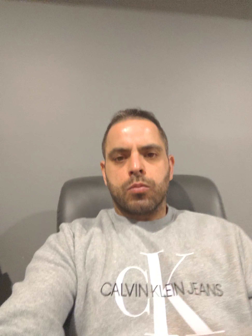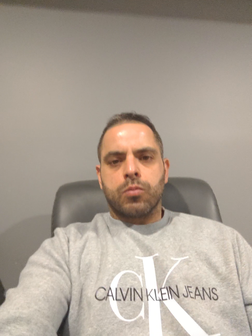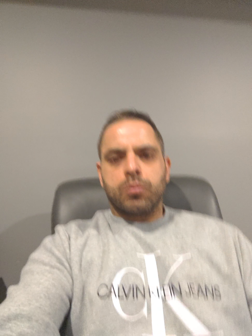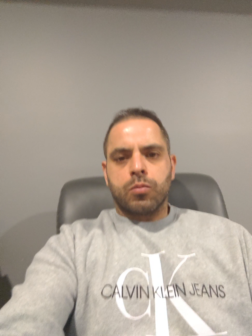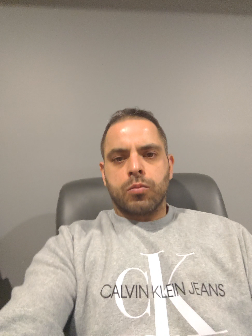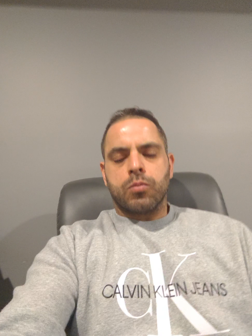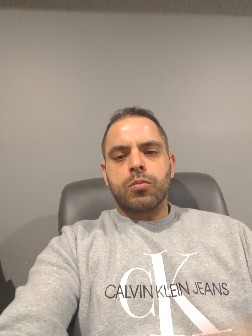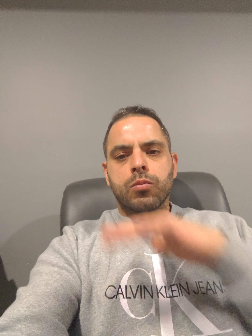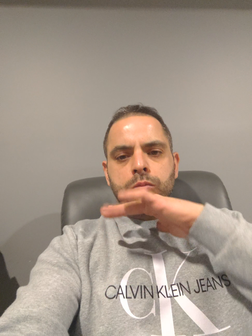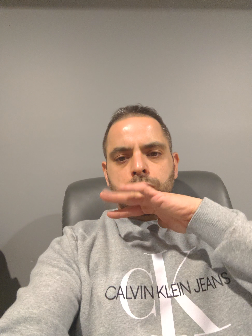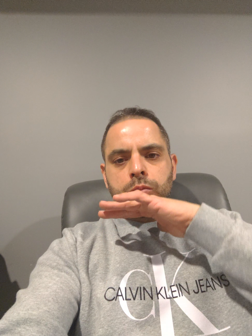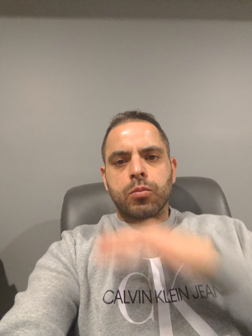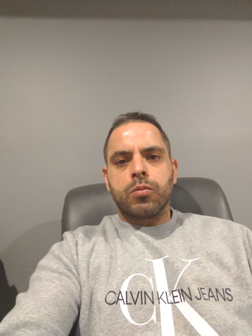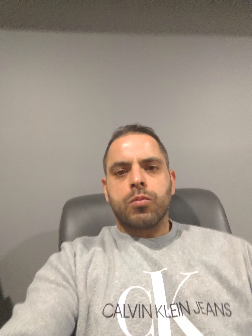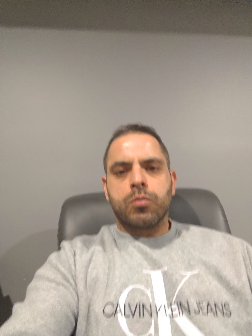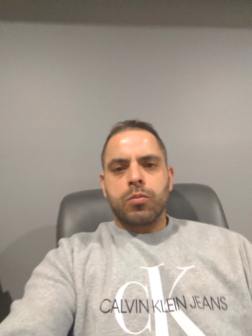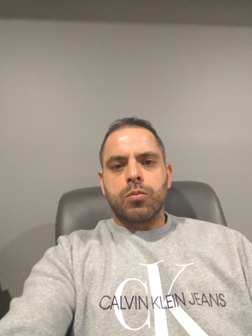dirty